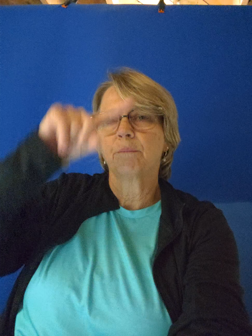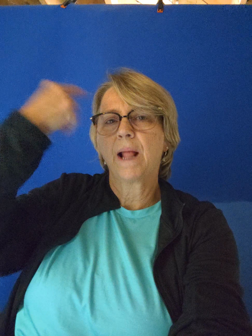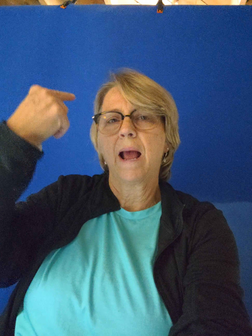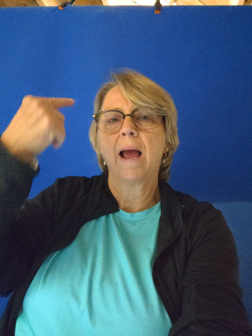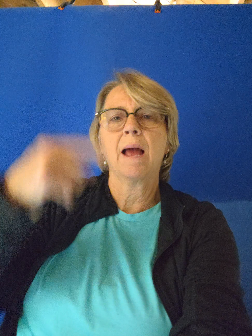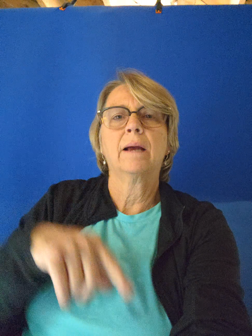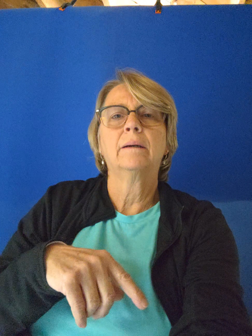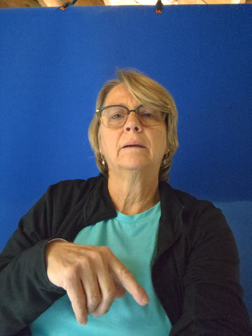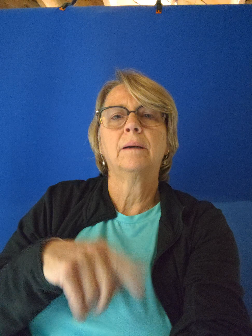black